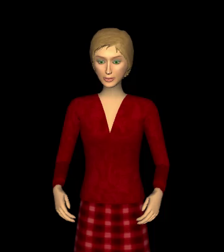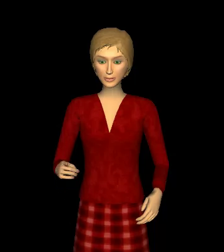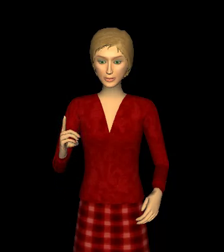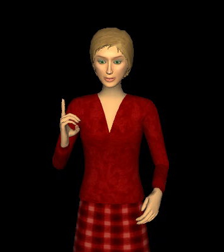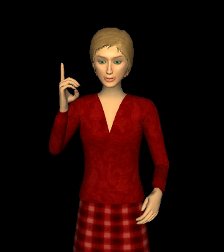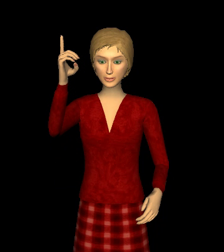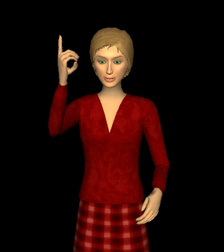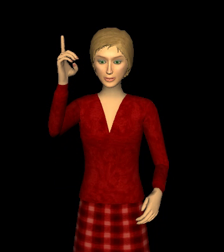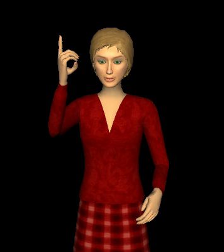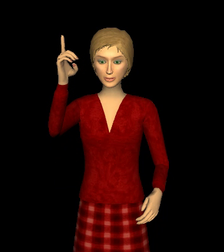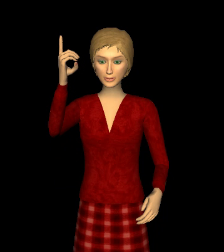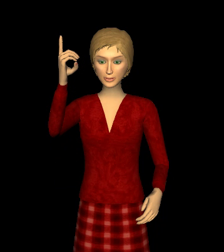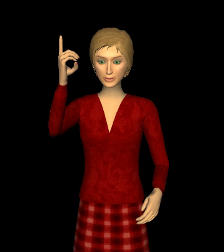الله